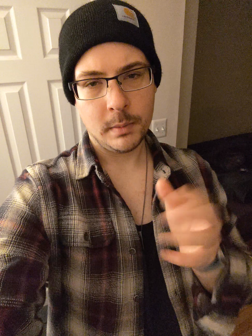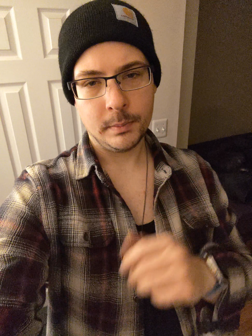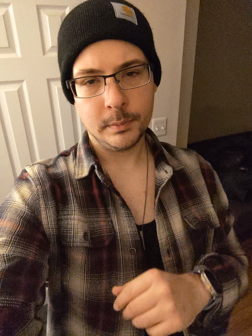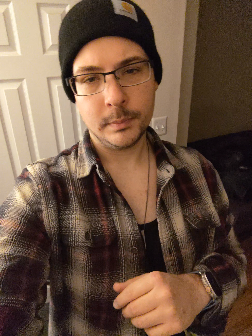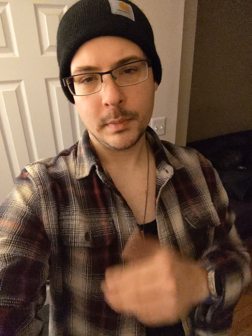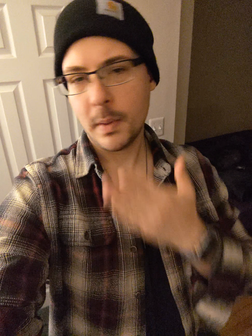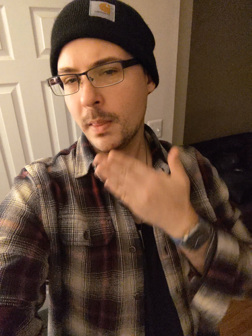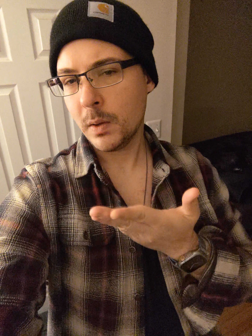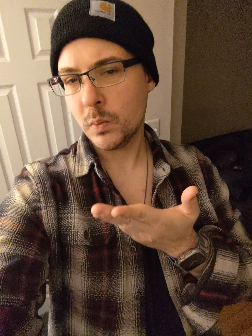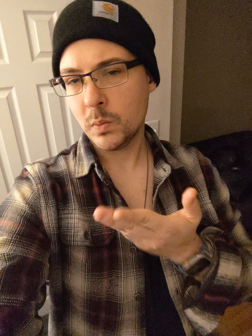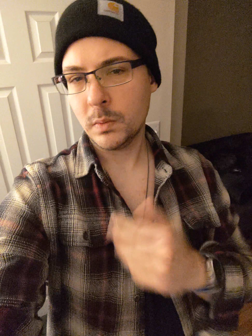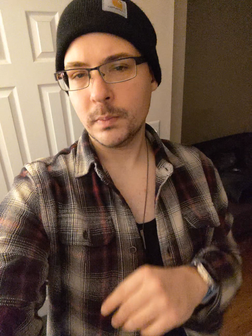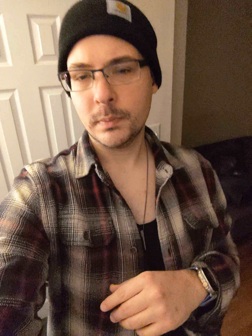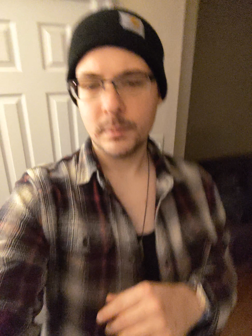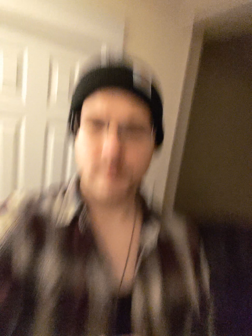thank you